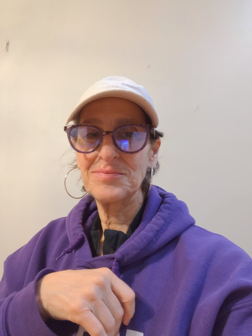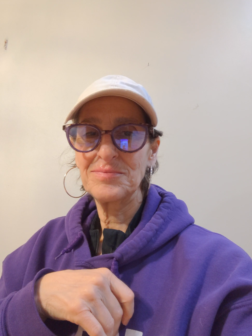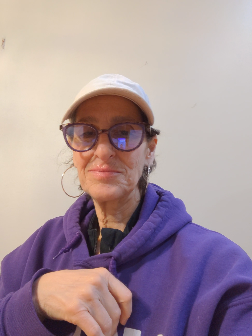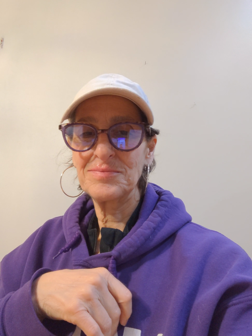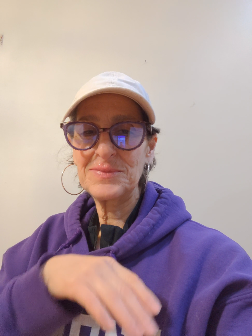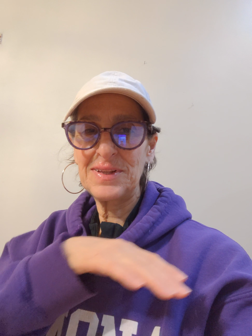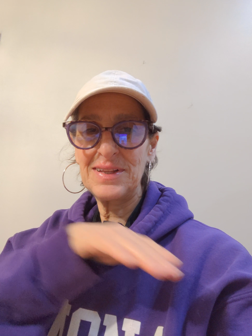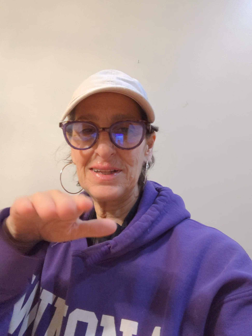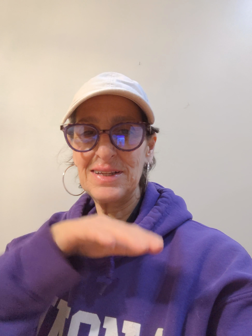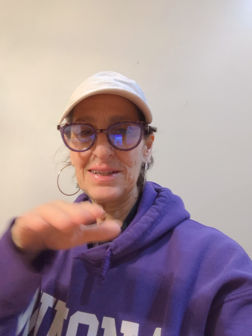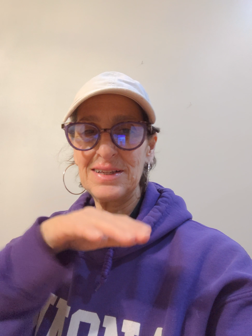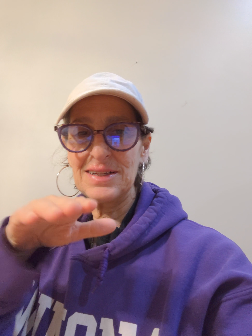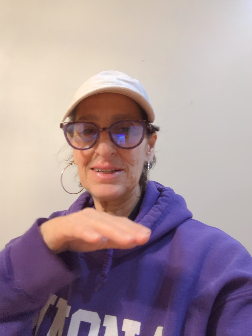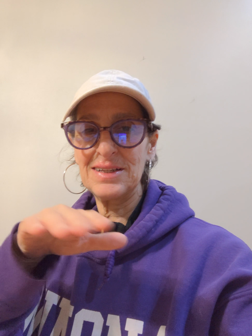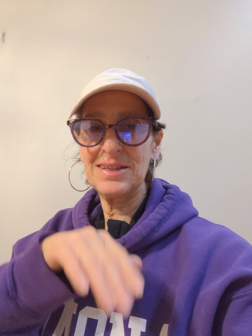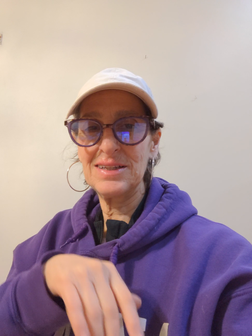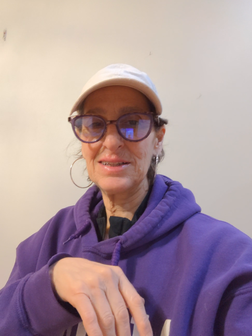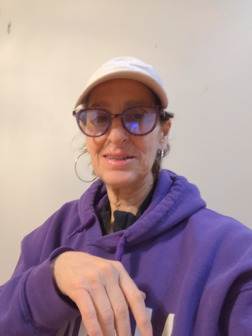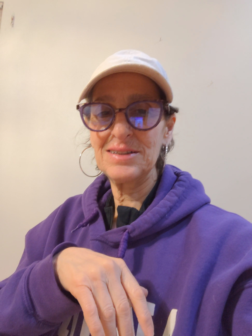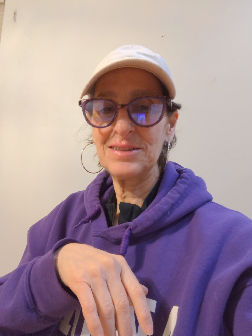clean